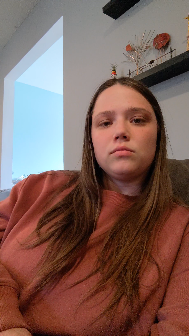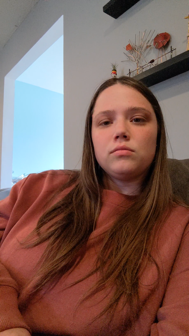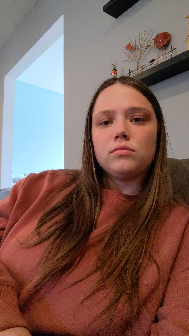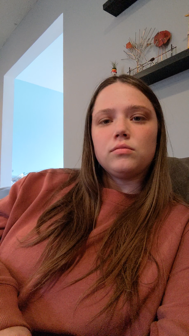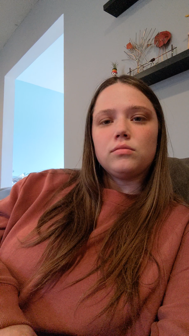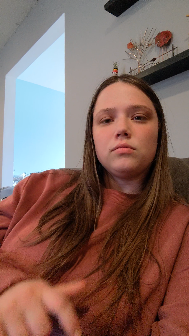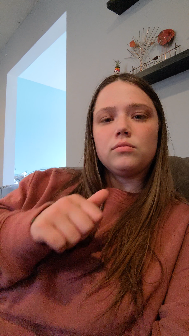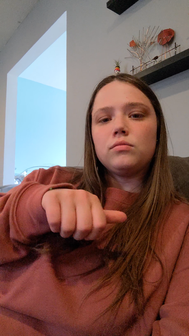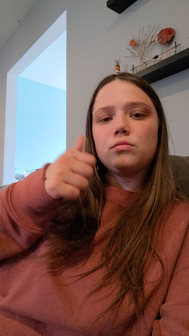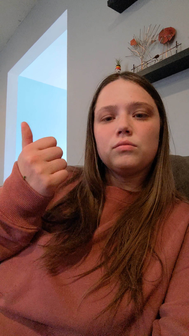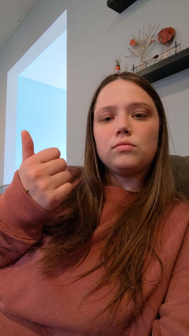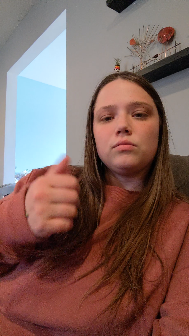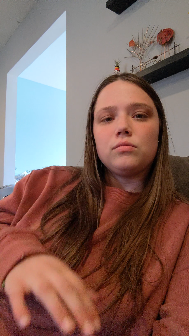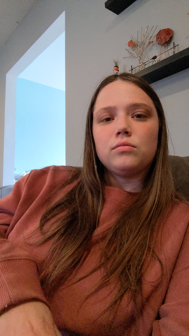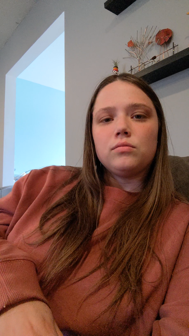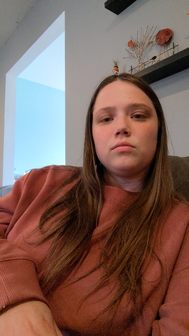other